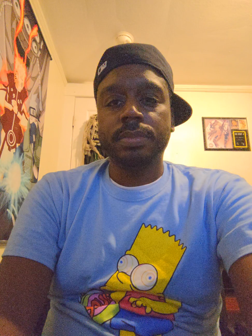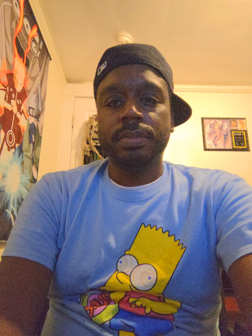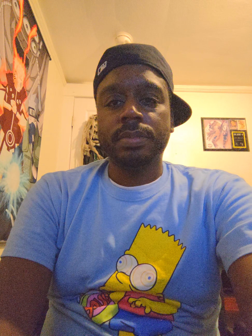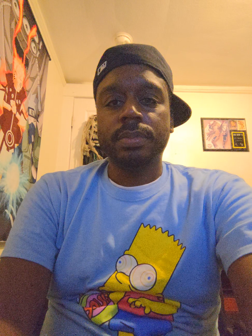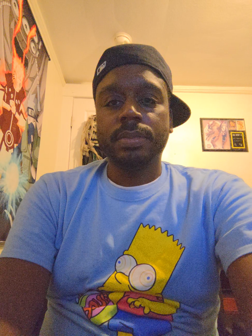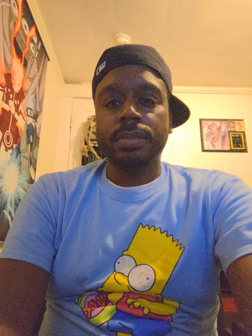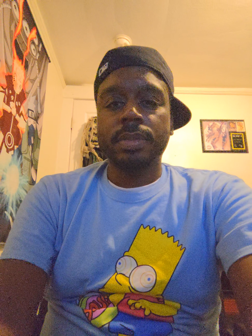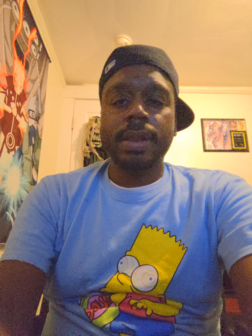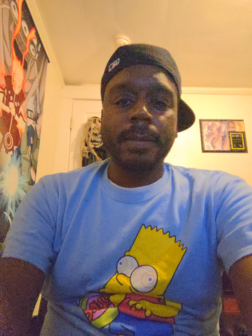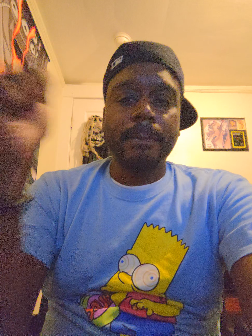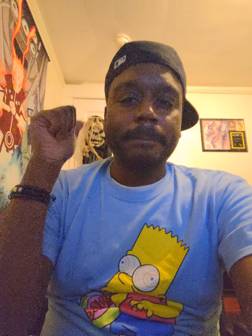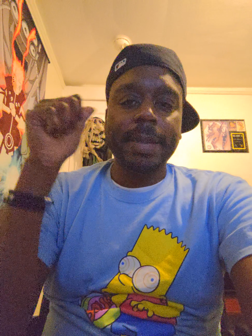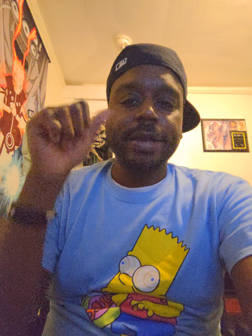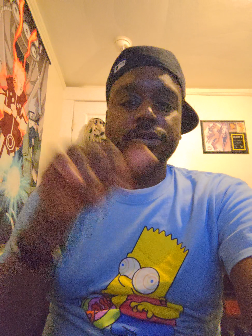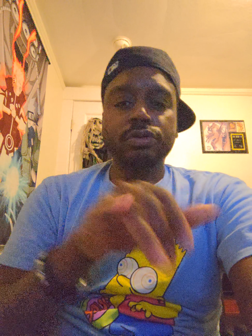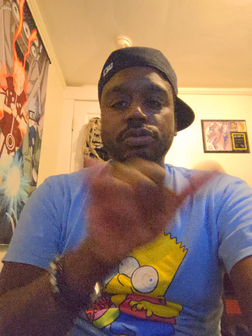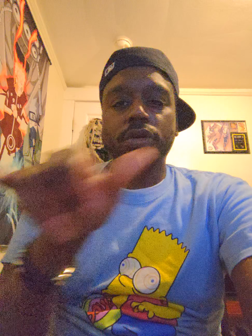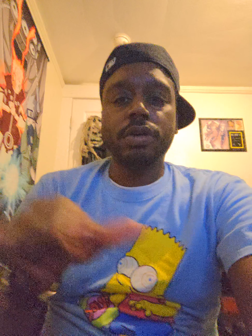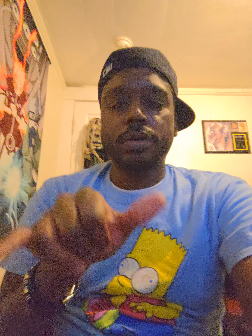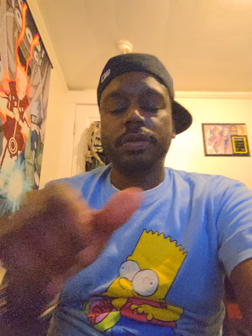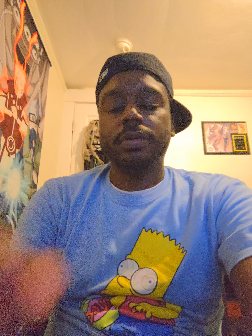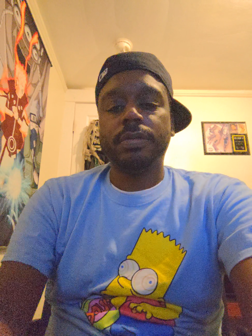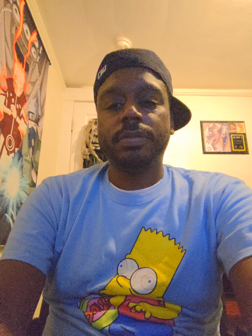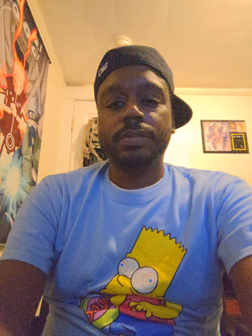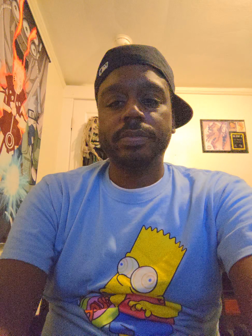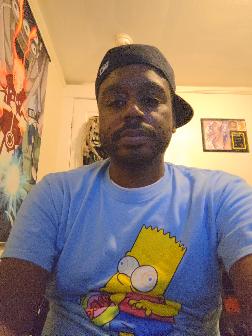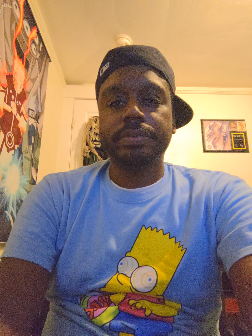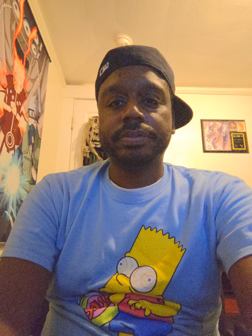backyard